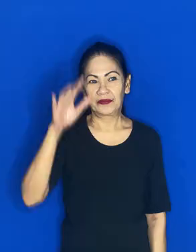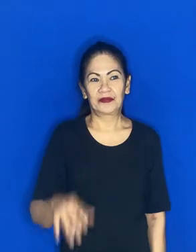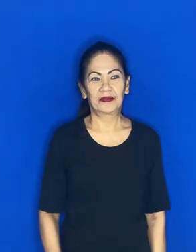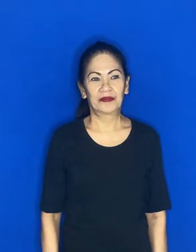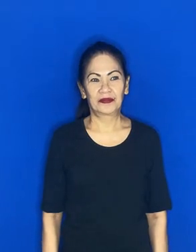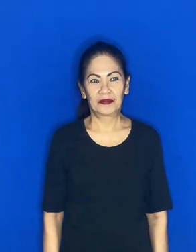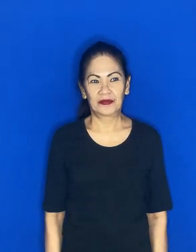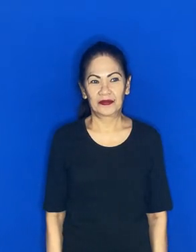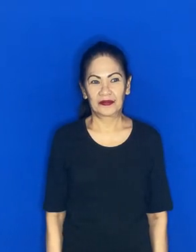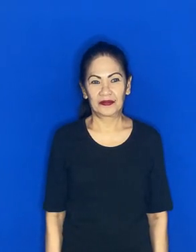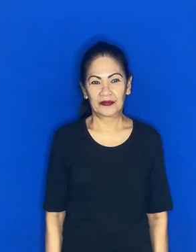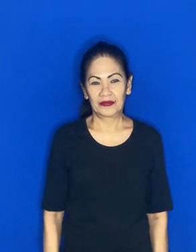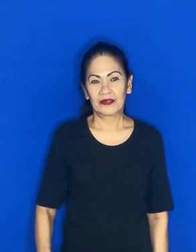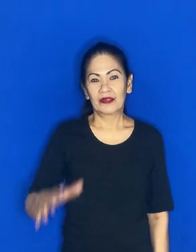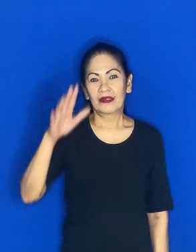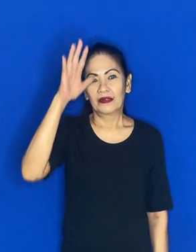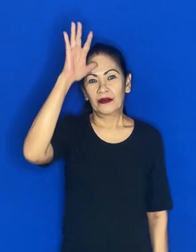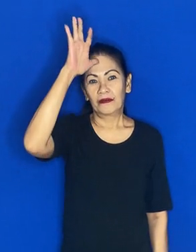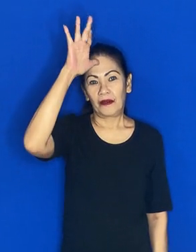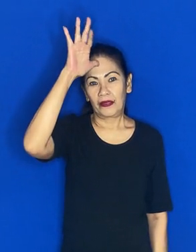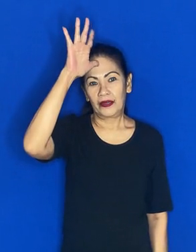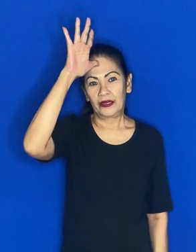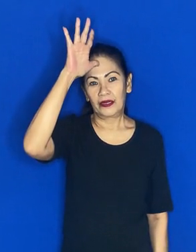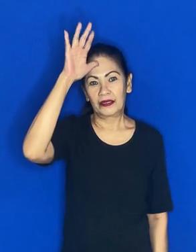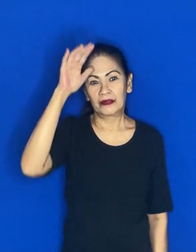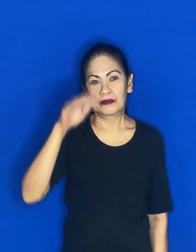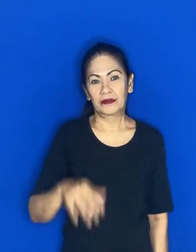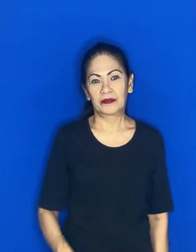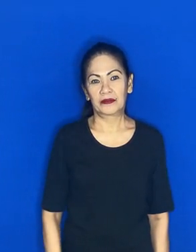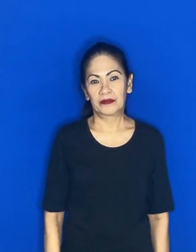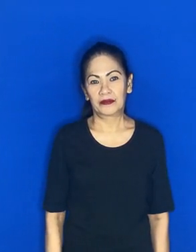father